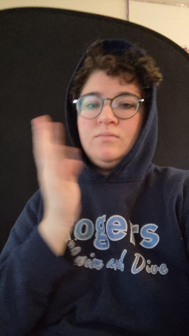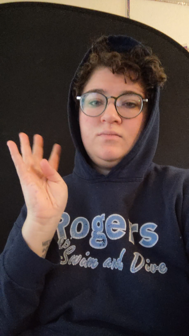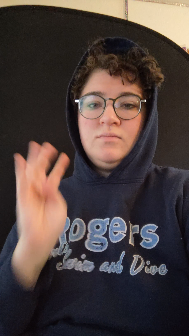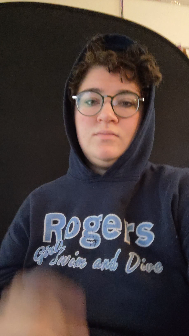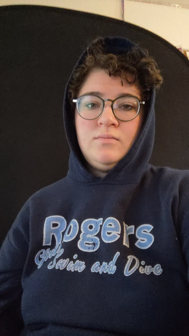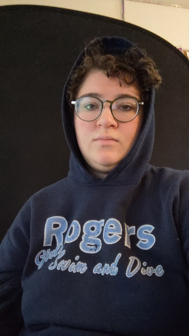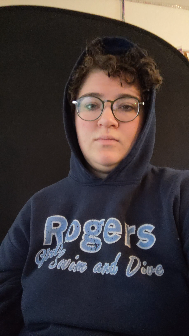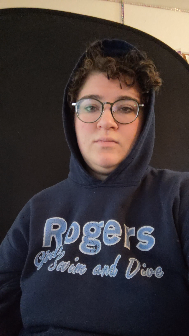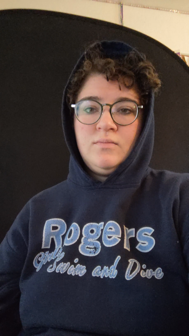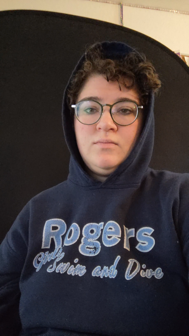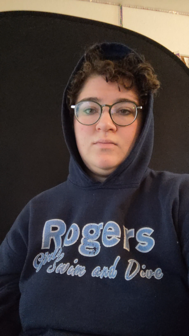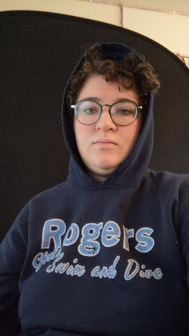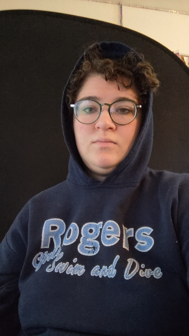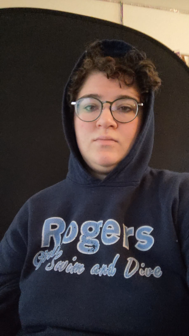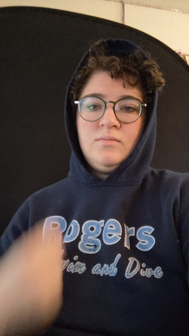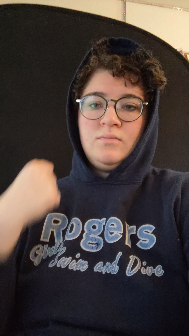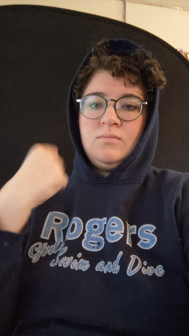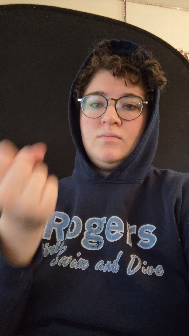drive